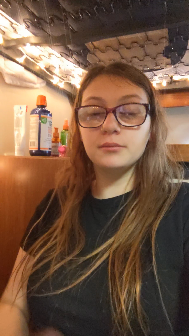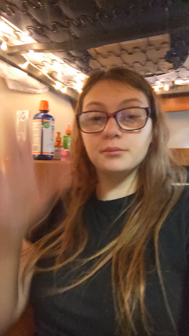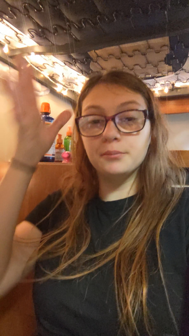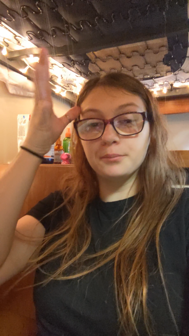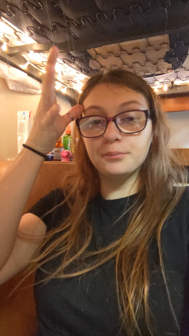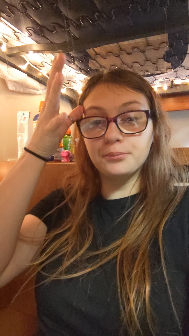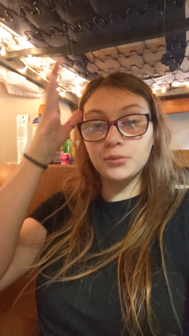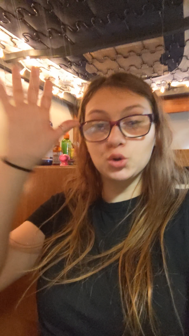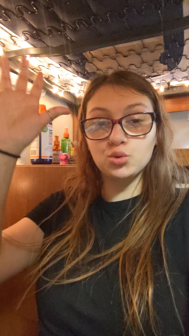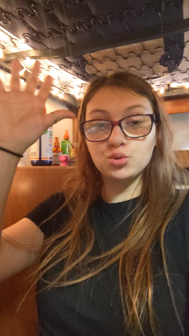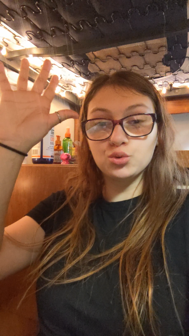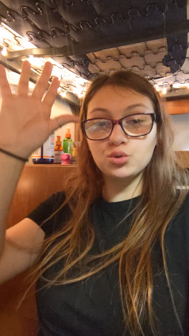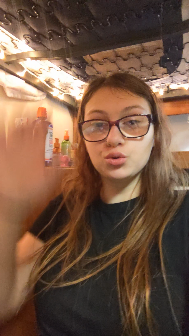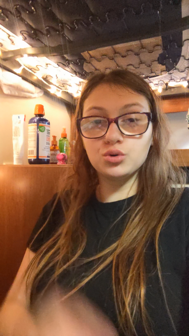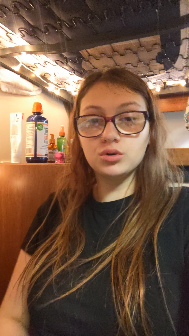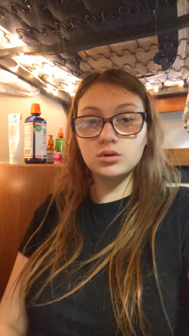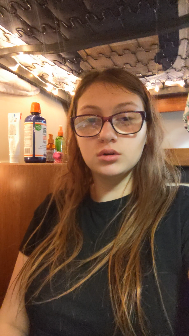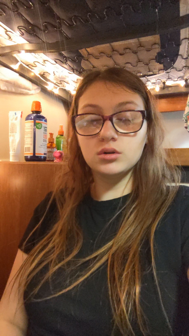moose